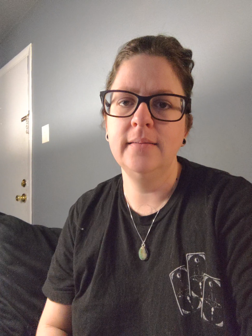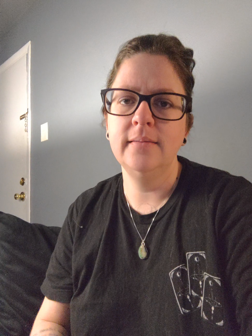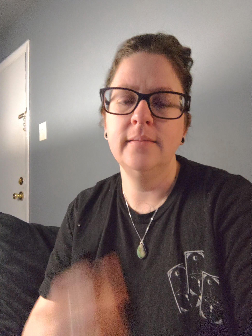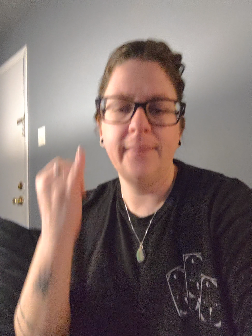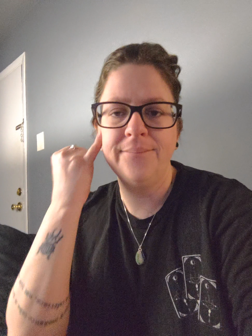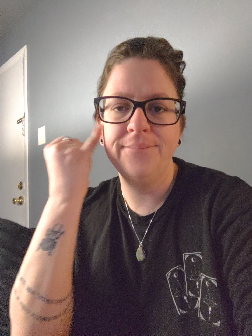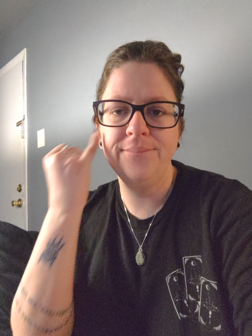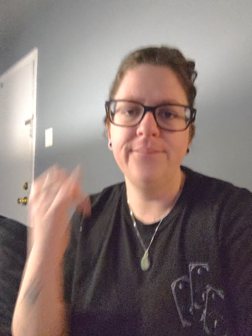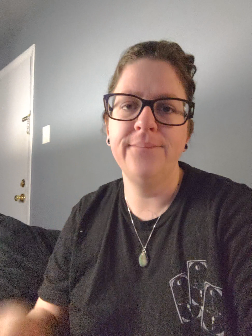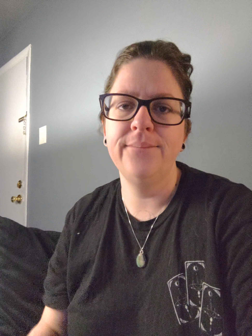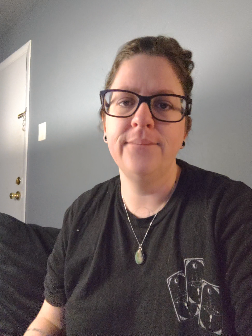if